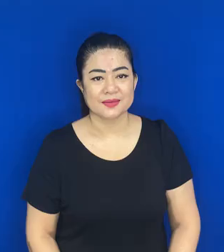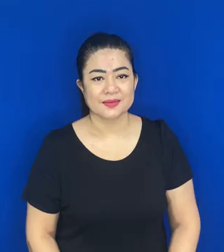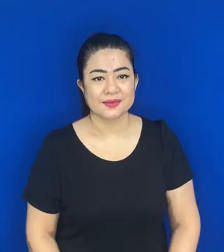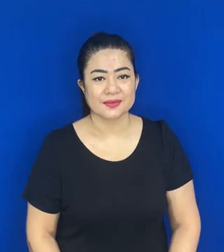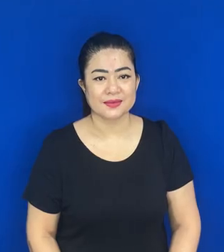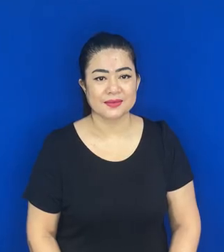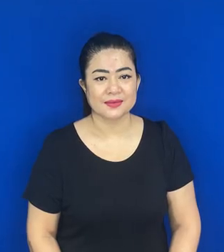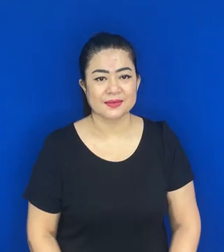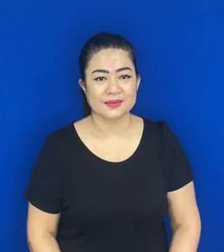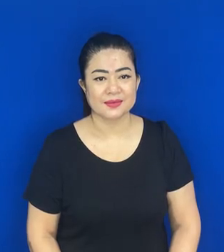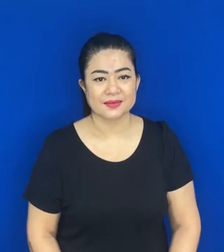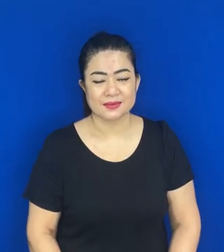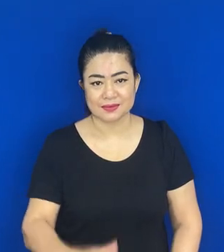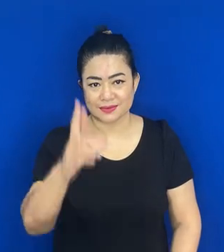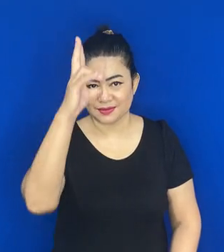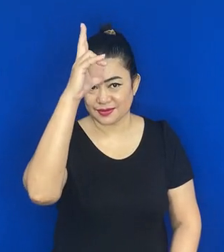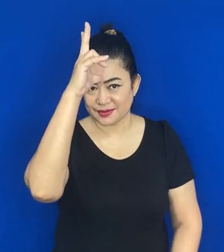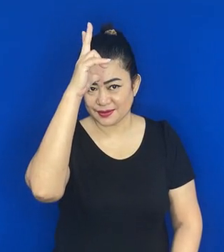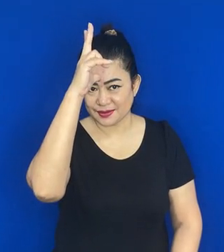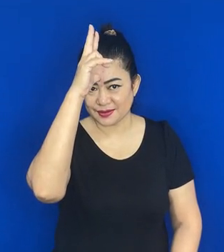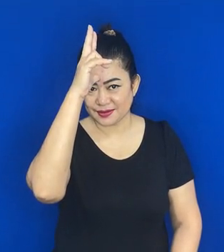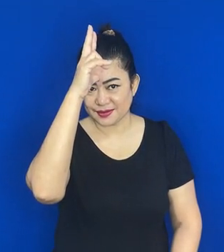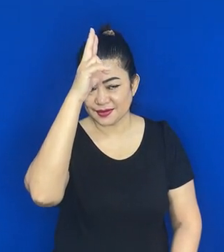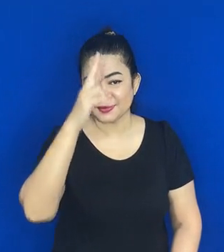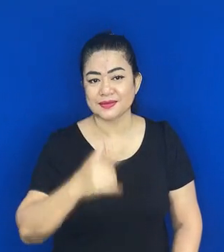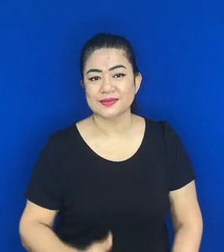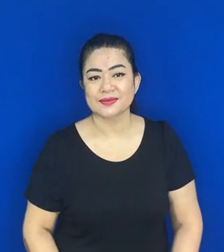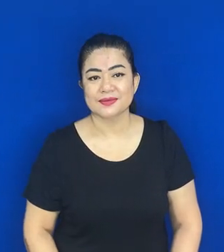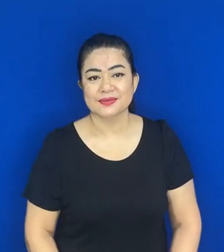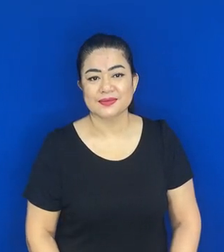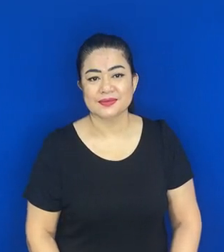chicken